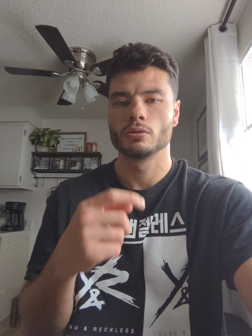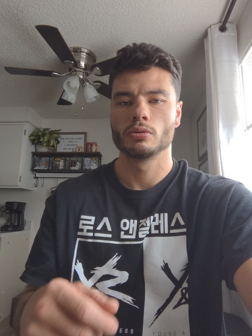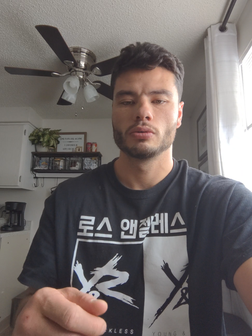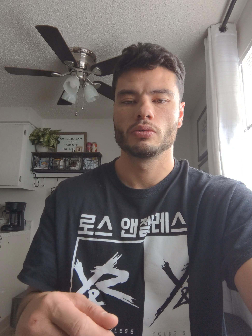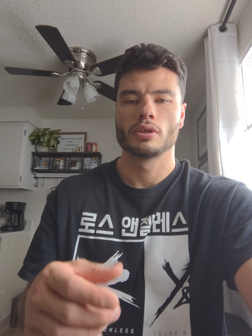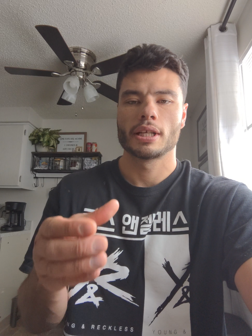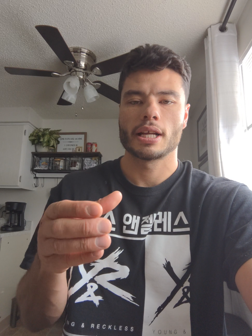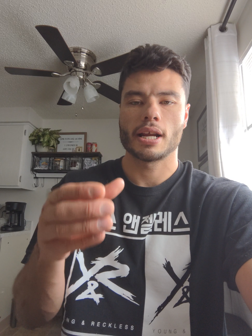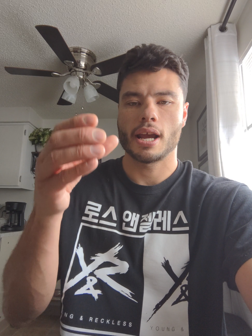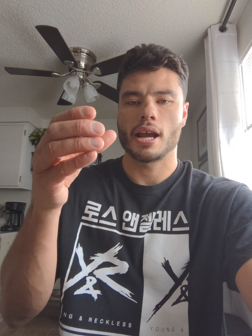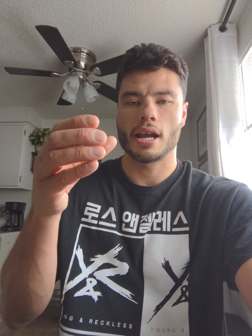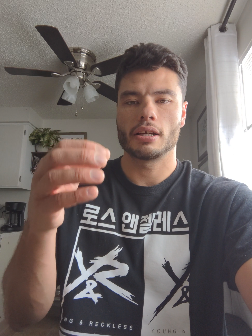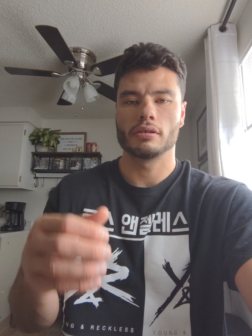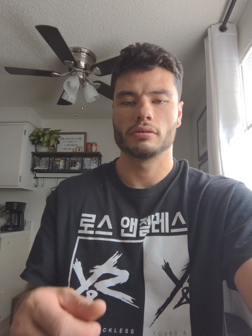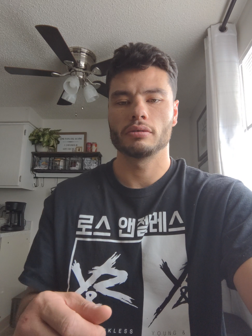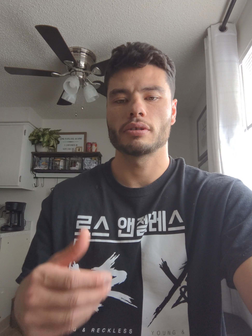can